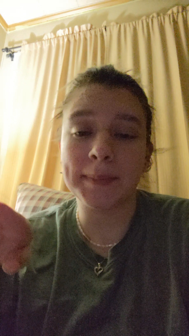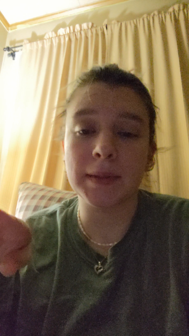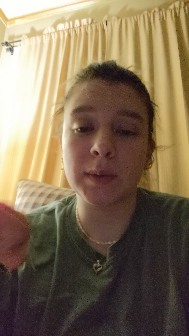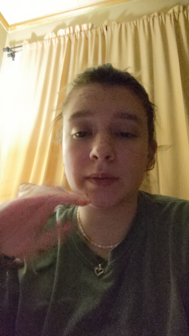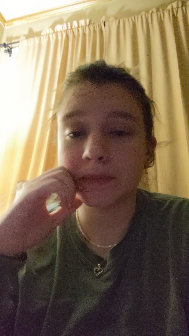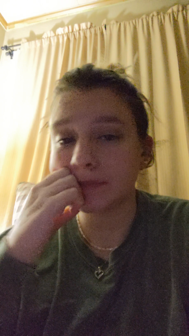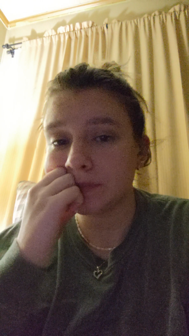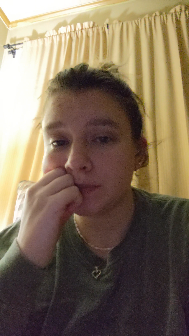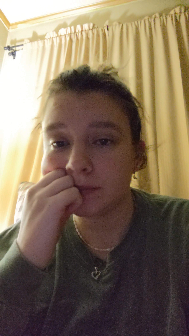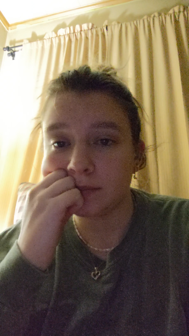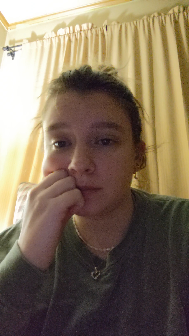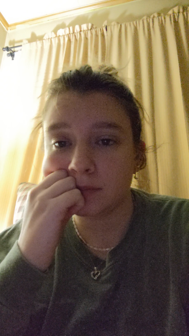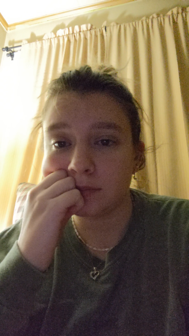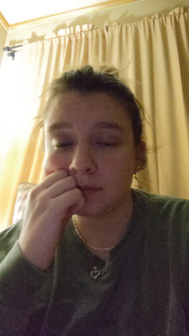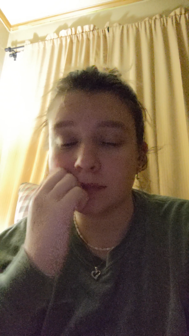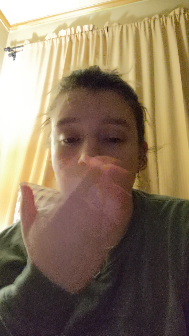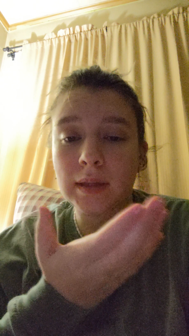carry